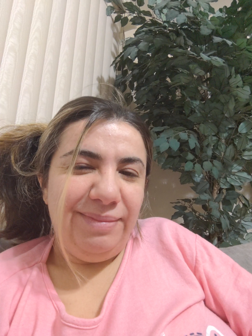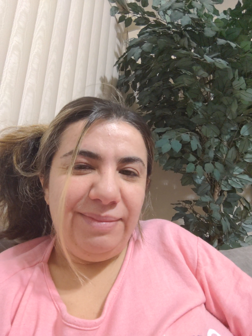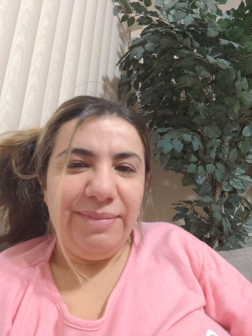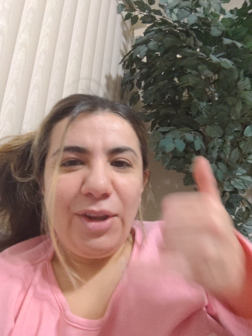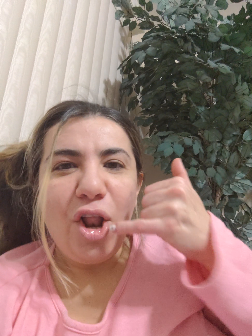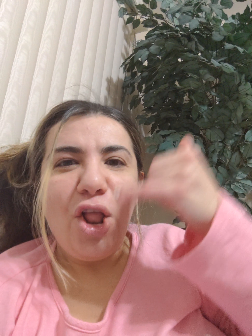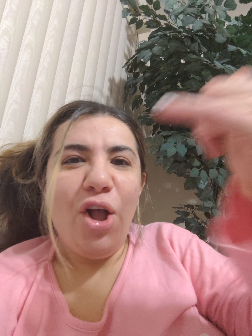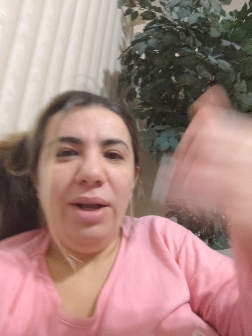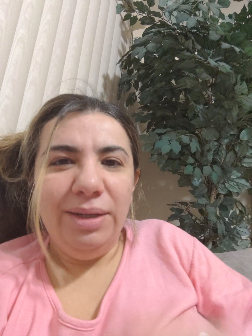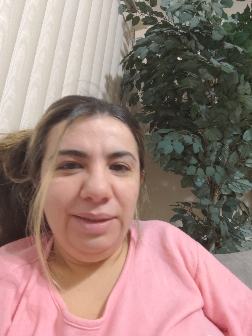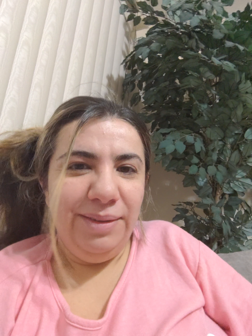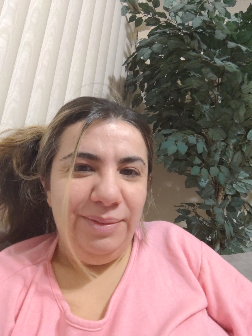call on the phone